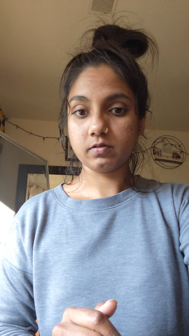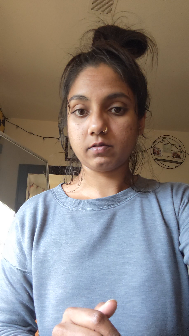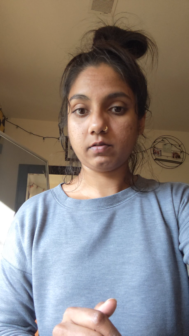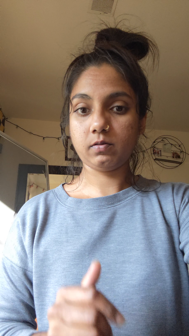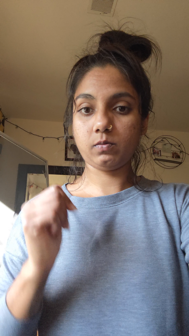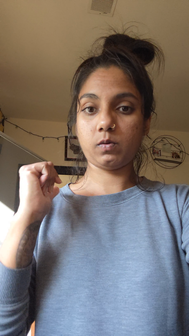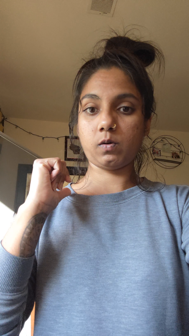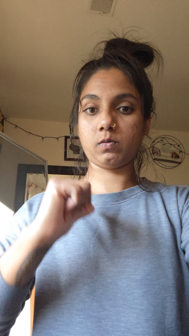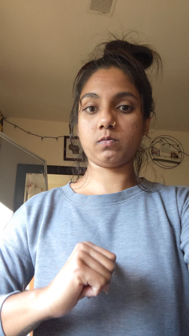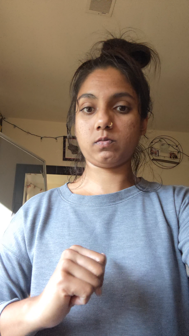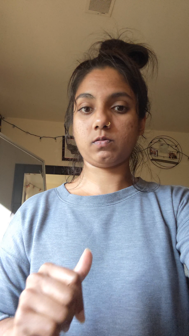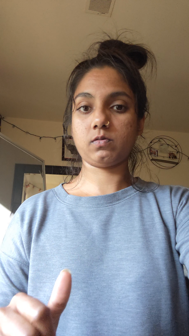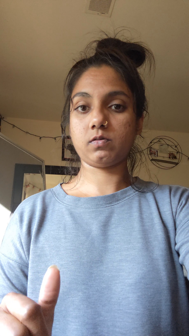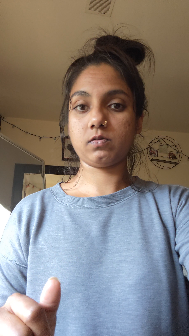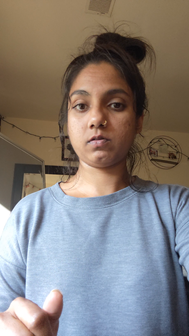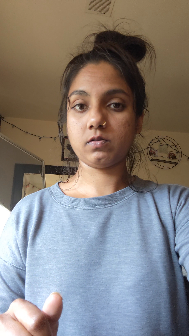coats